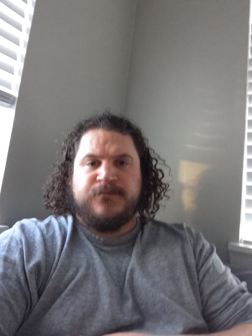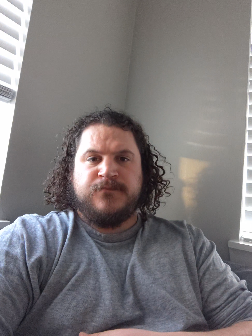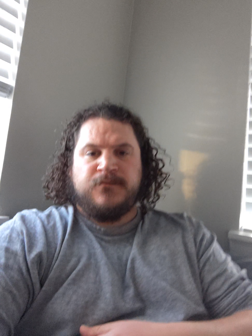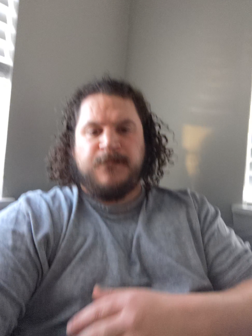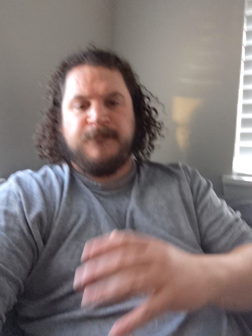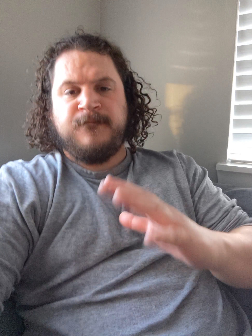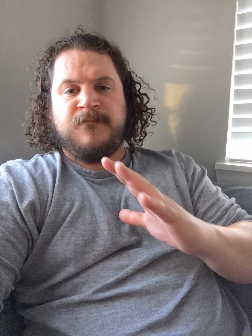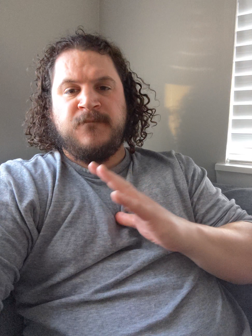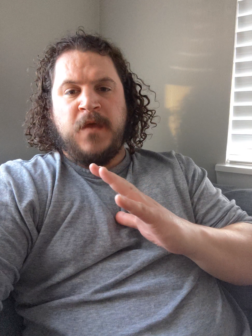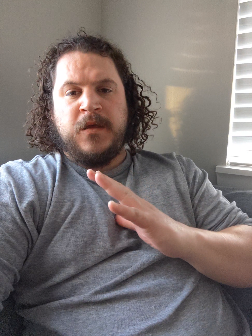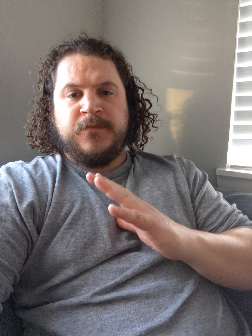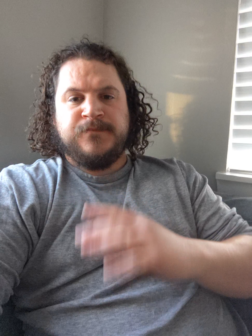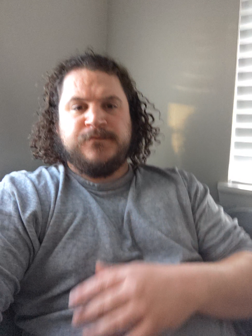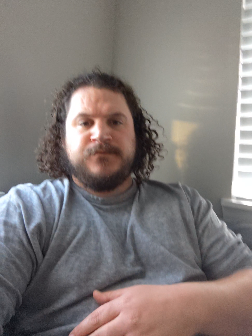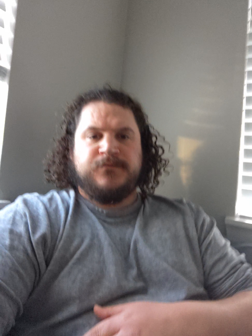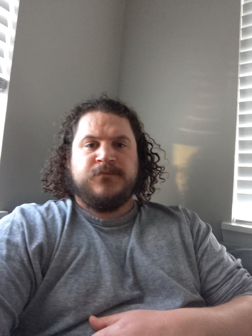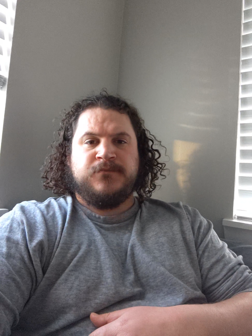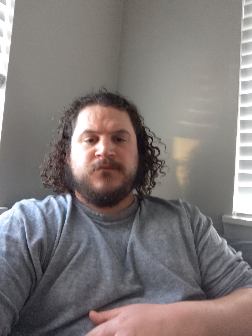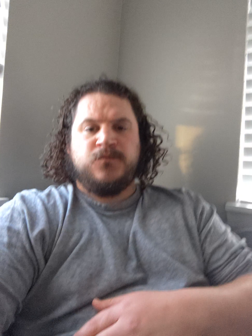fine